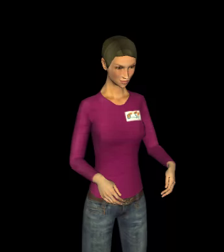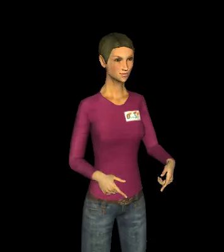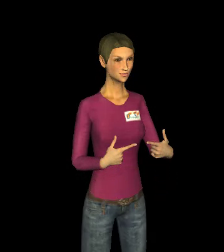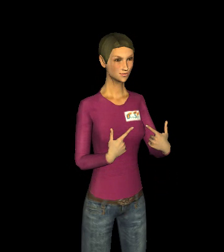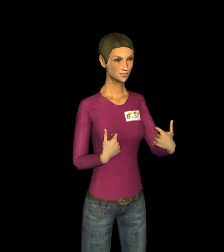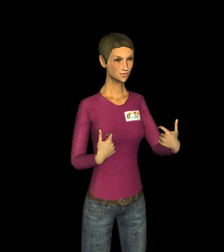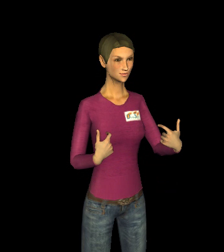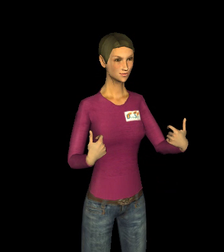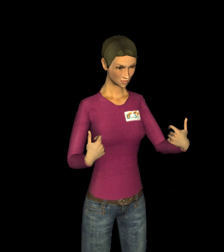مواد